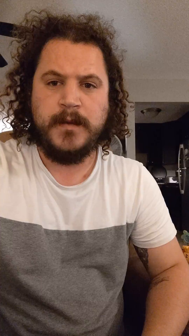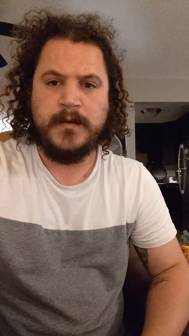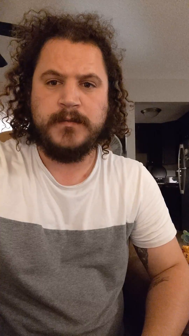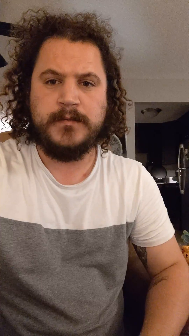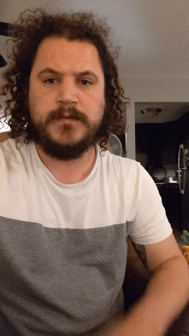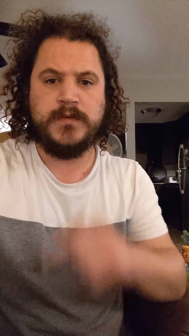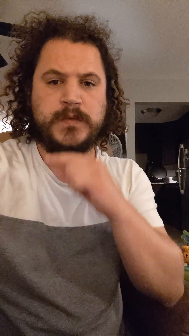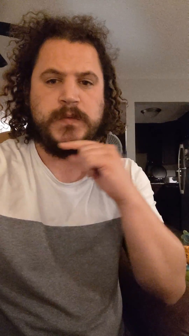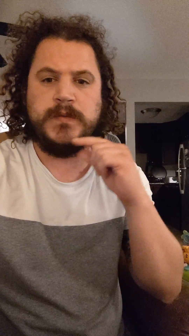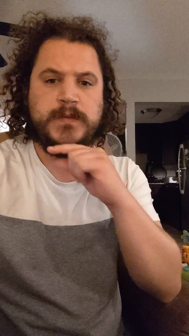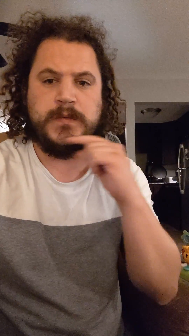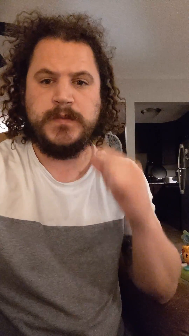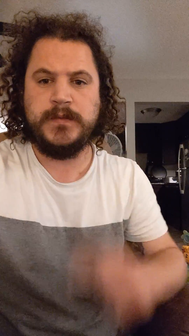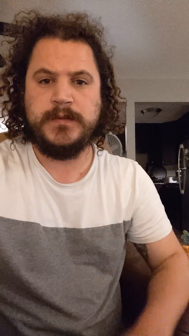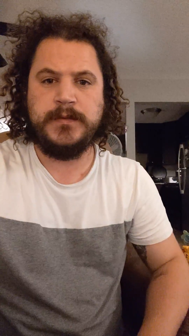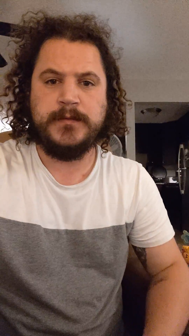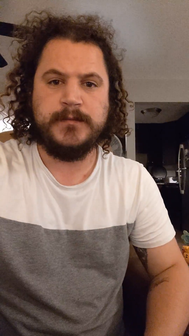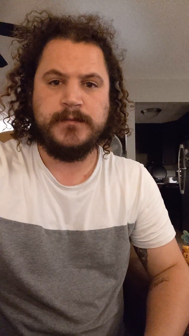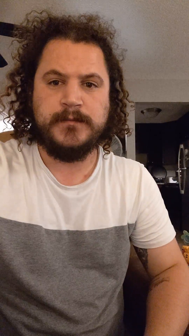glue